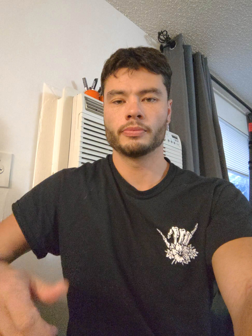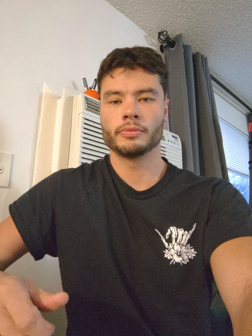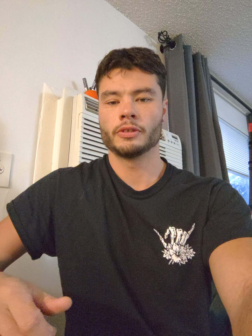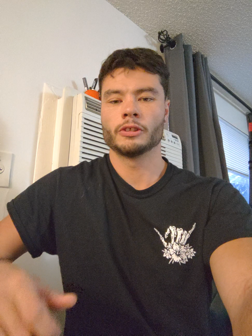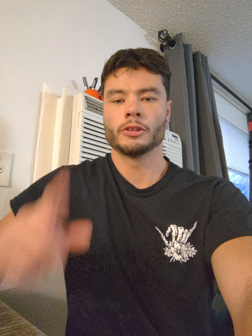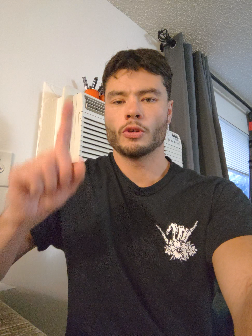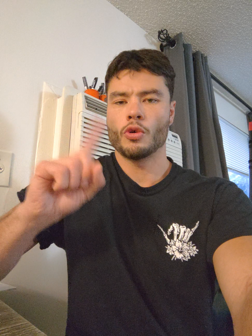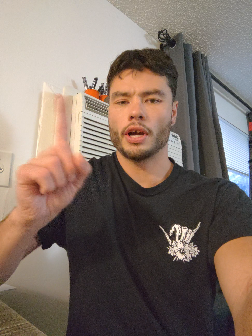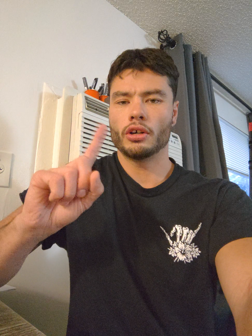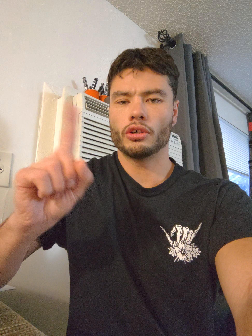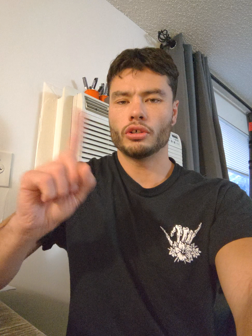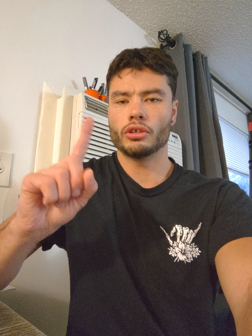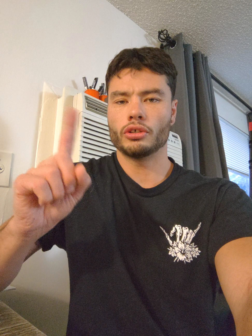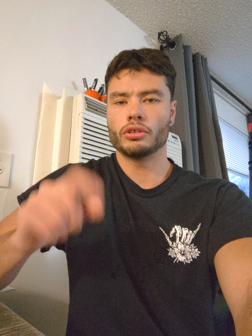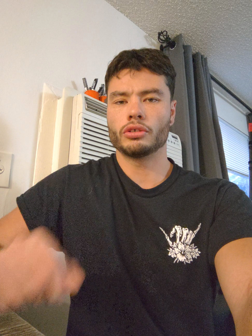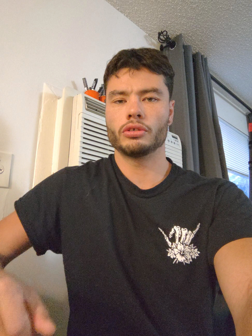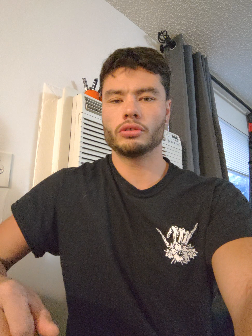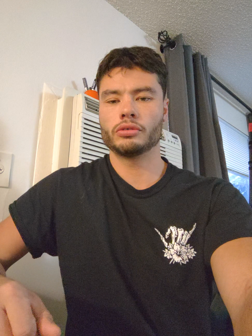where